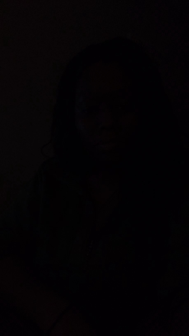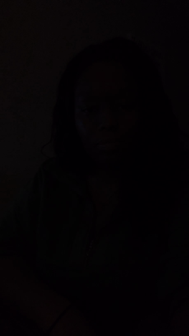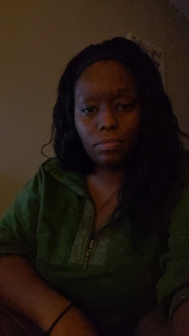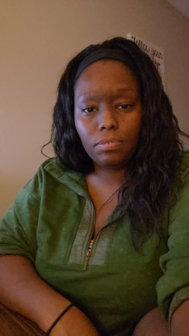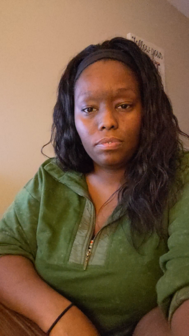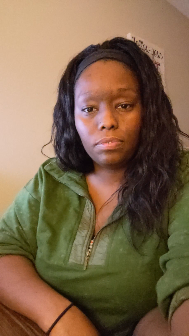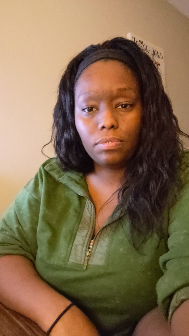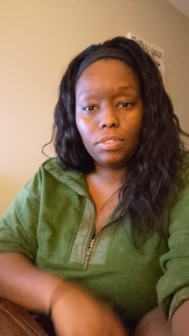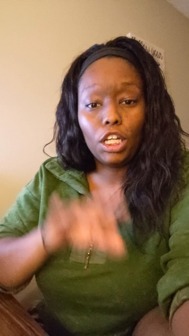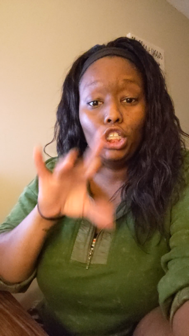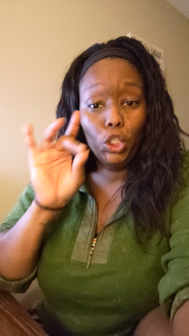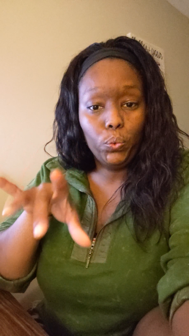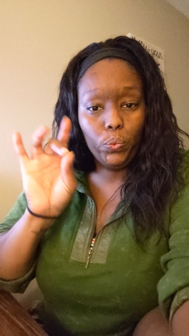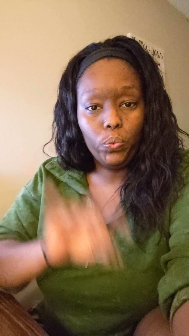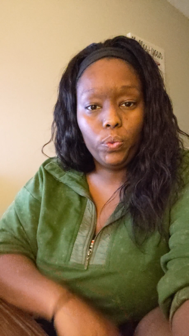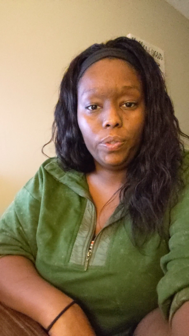choose